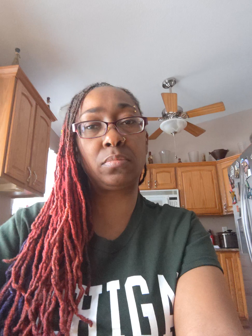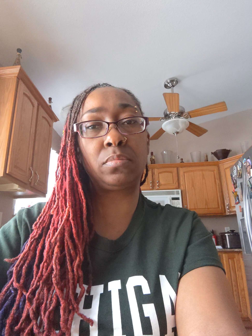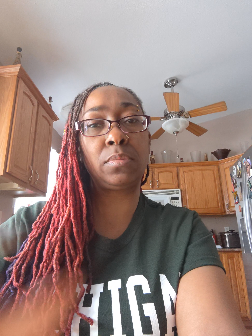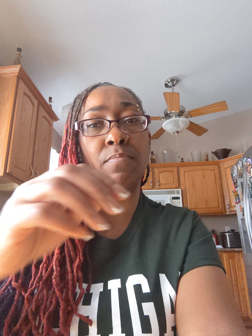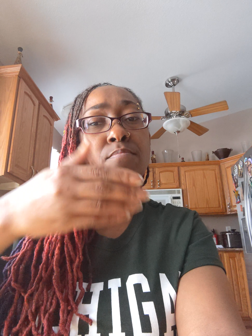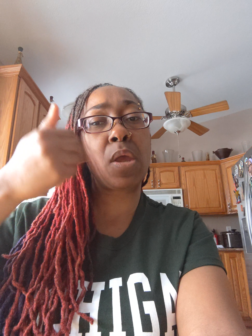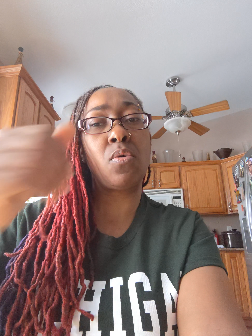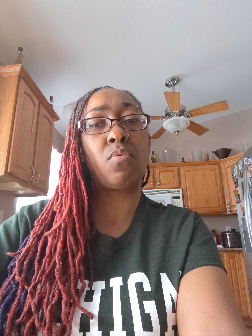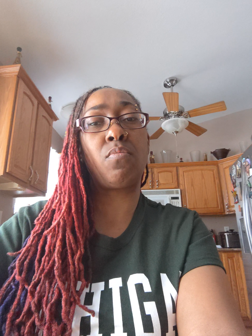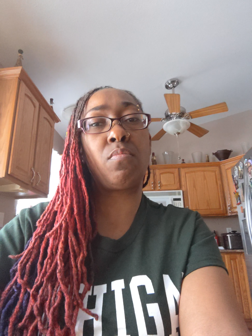better